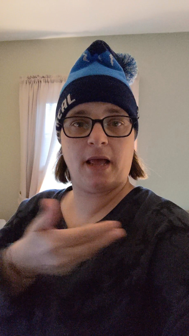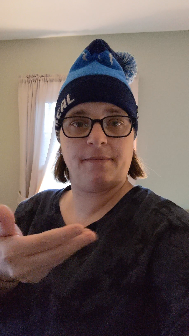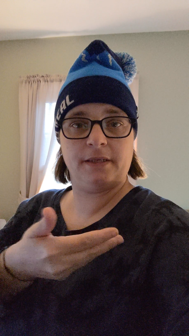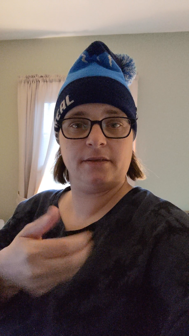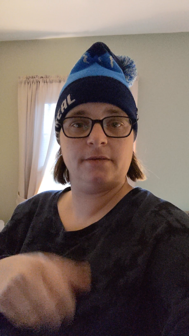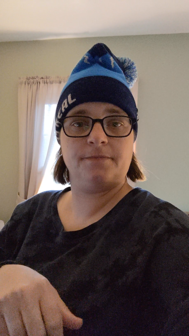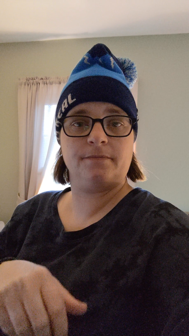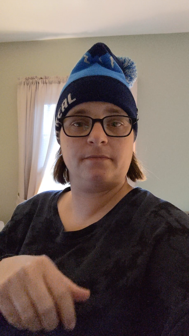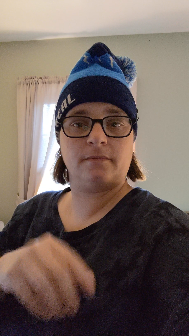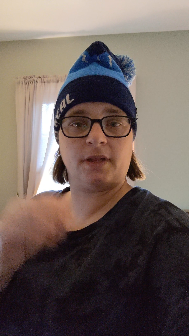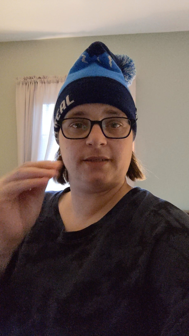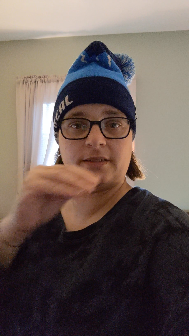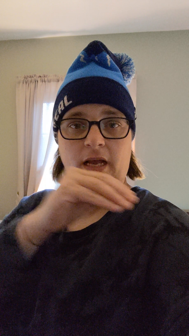dinosaur